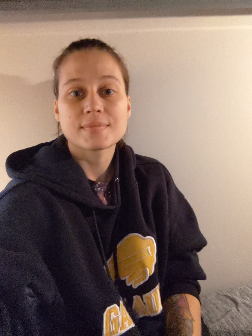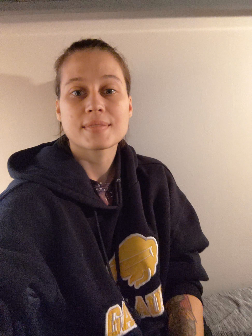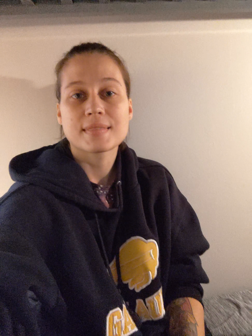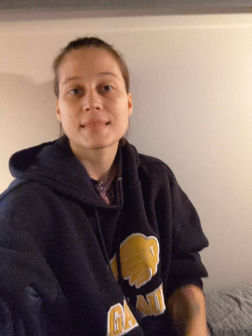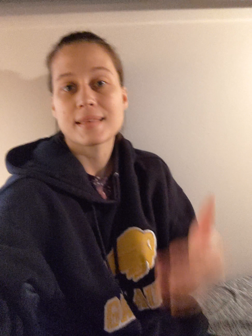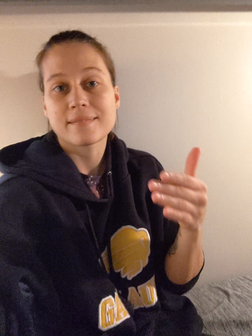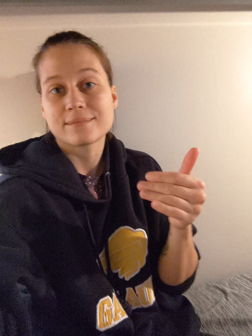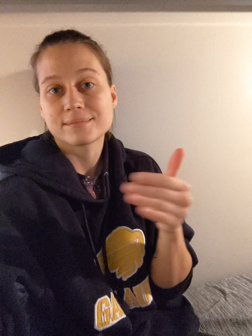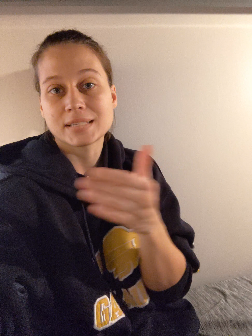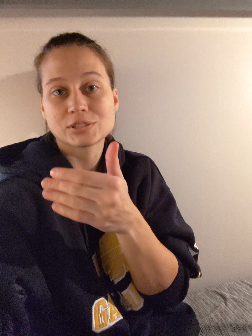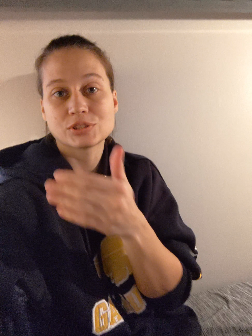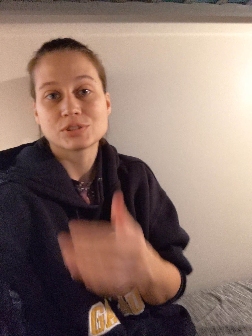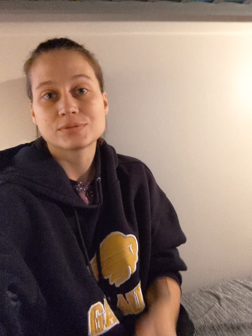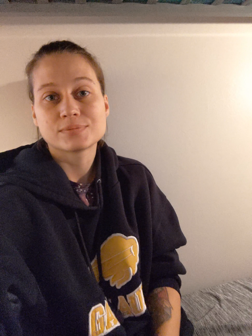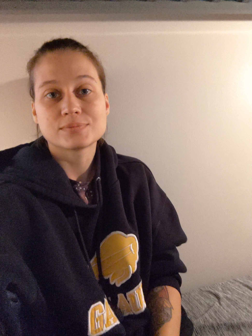fish